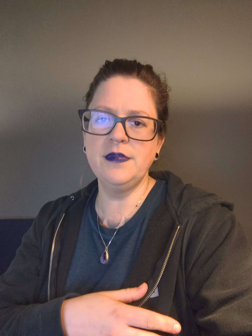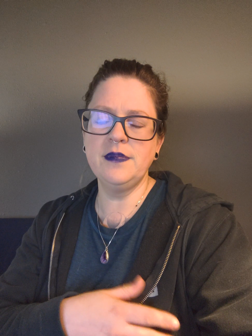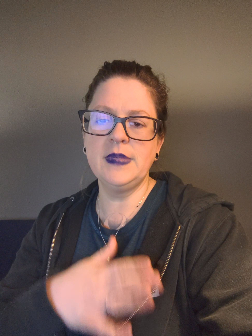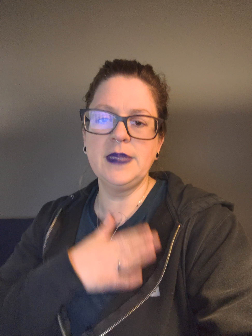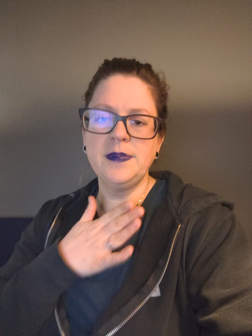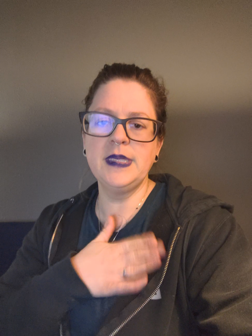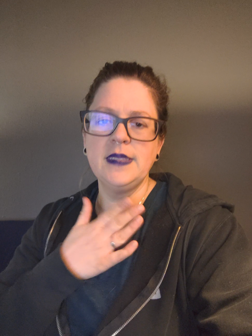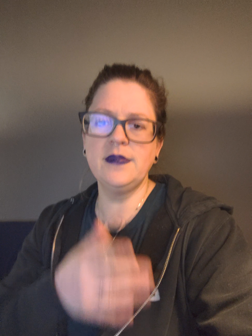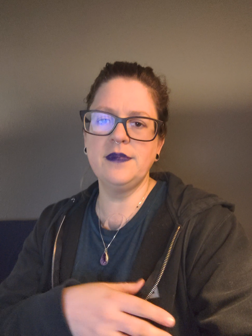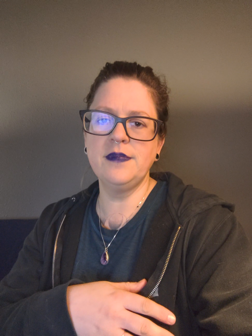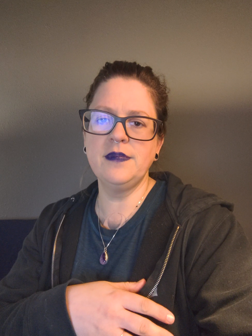happy